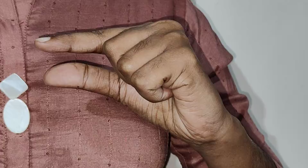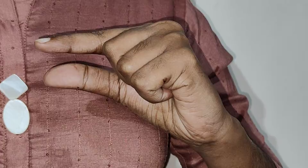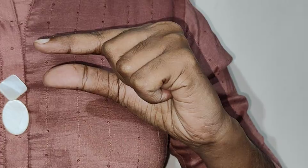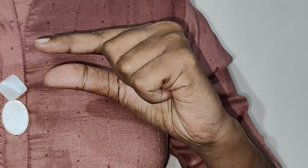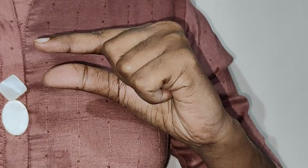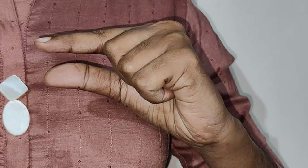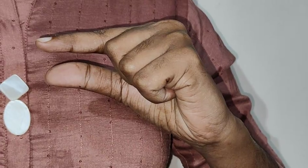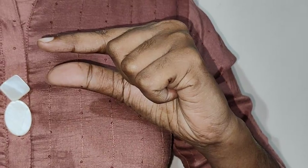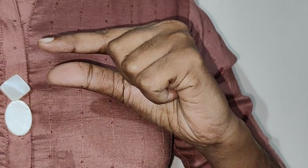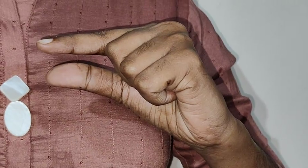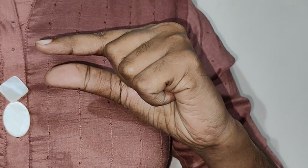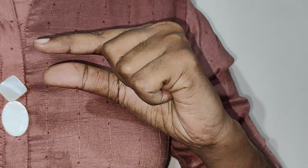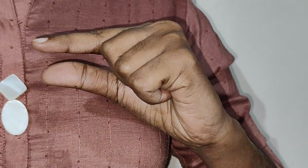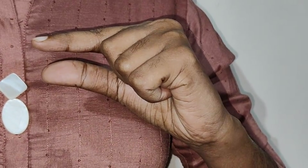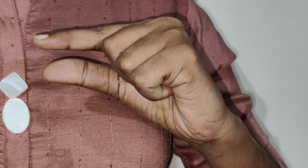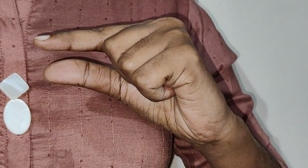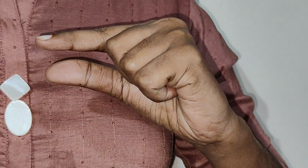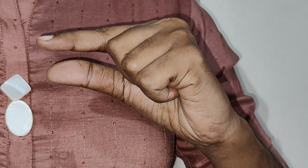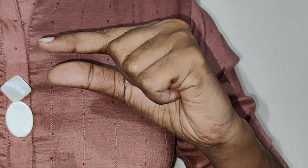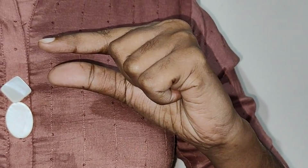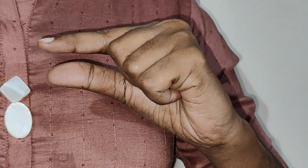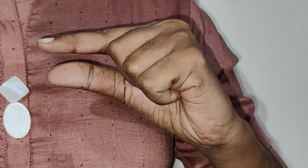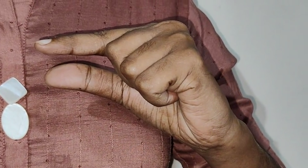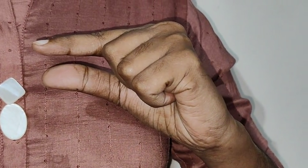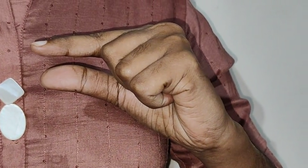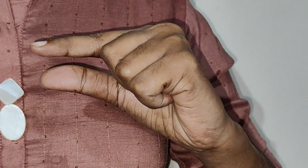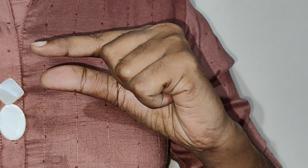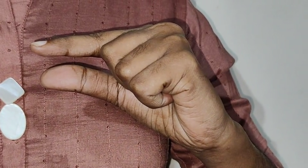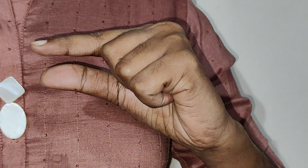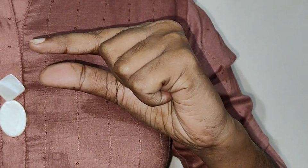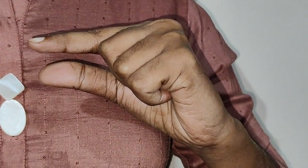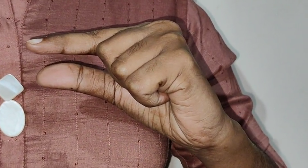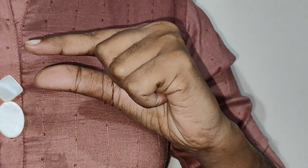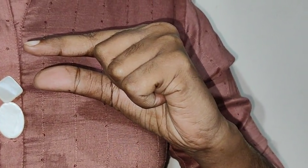ഉ